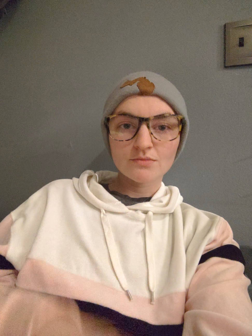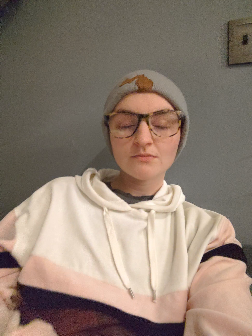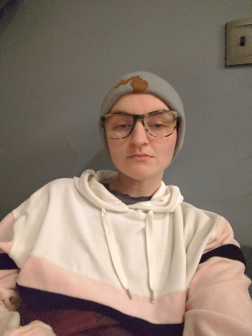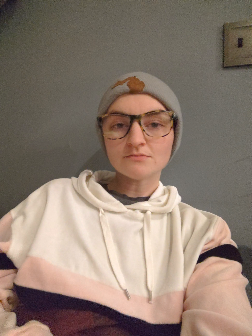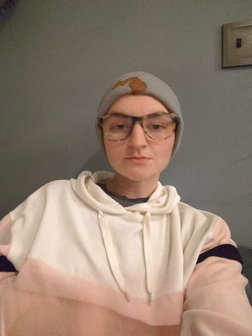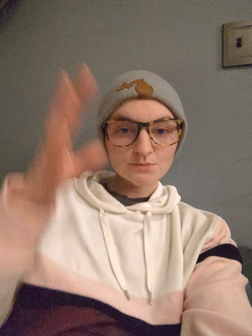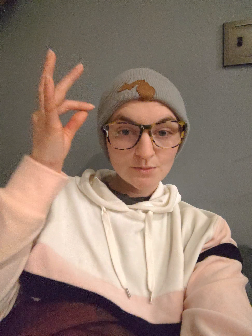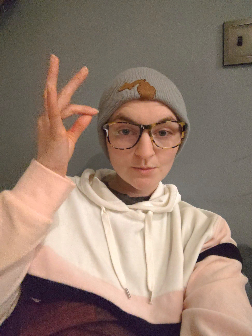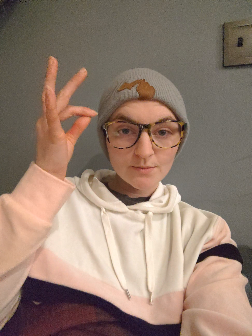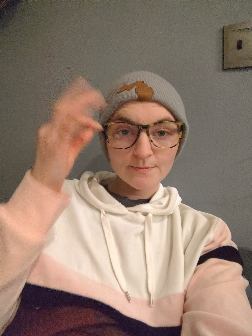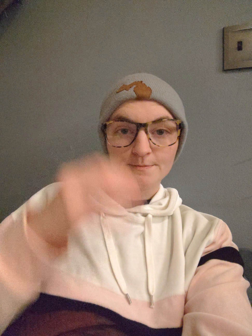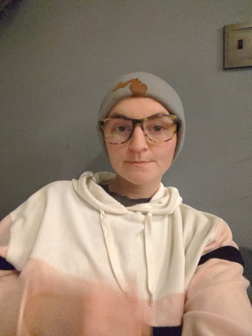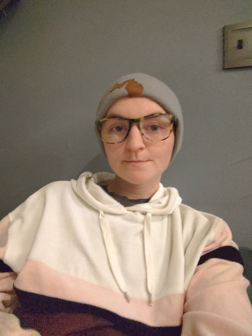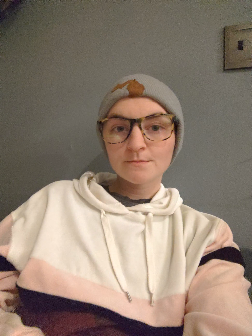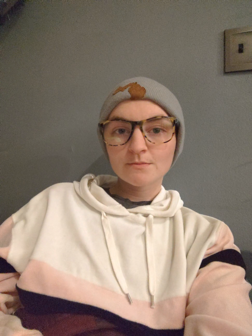hair